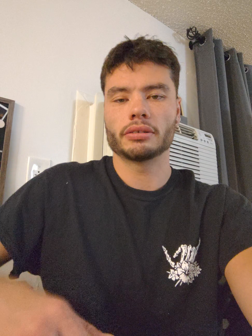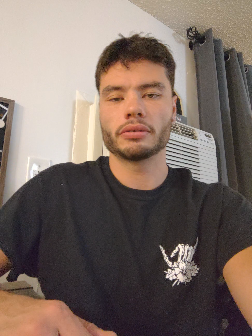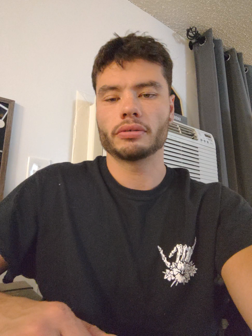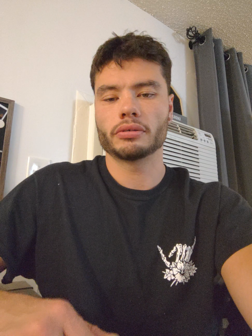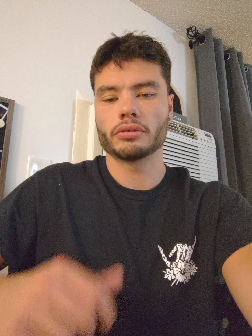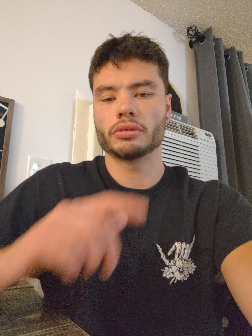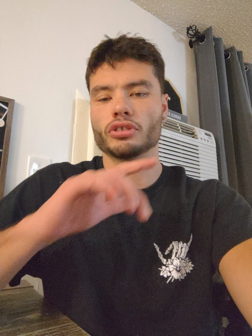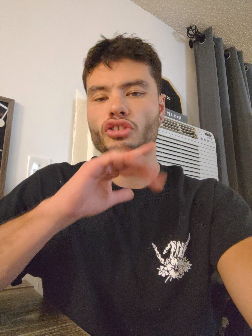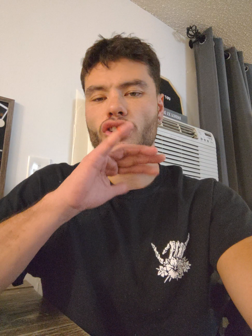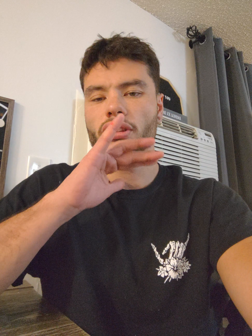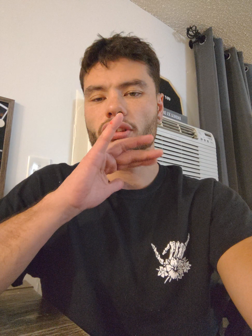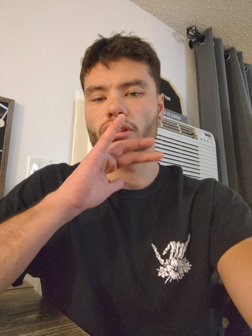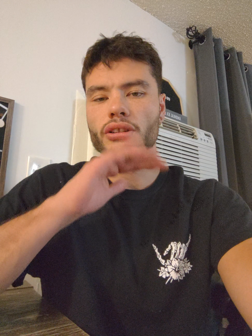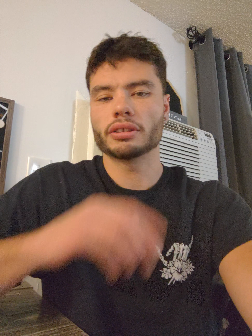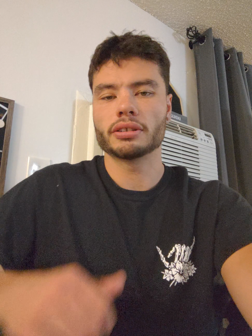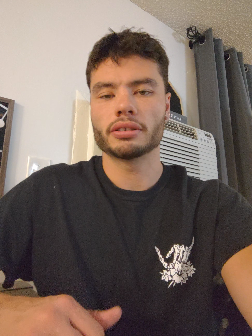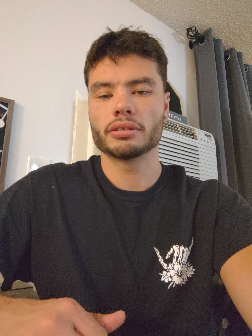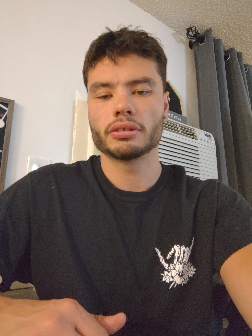dirty